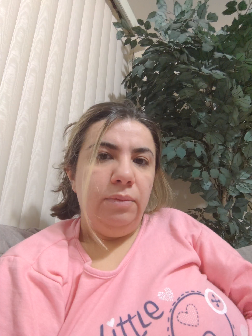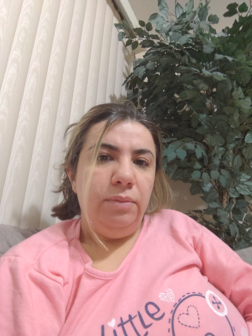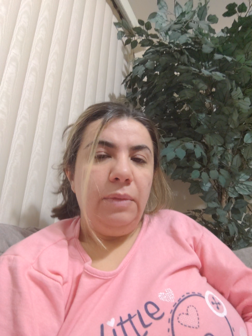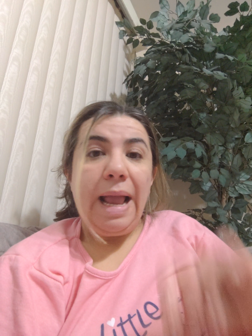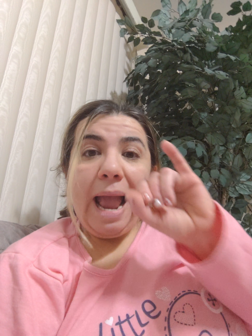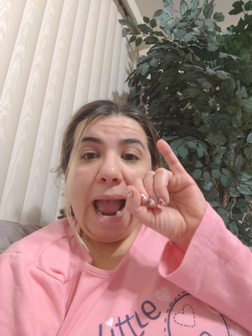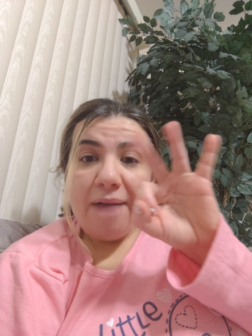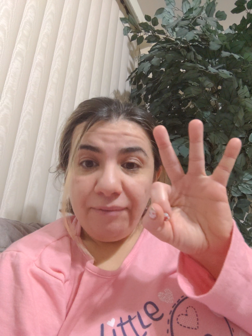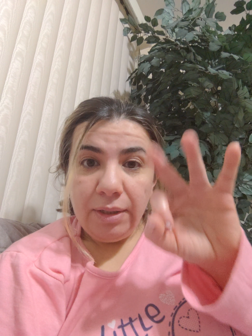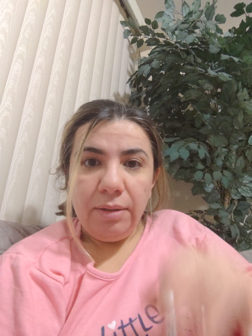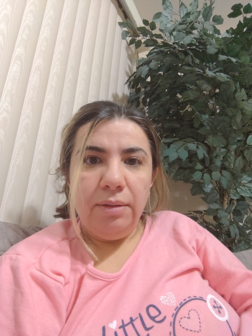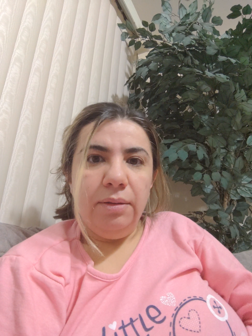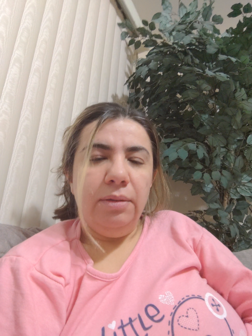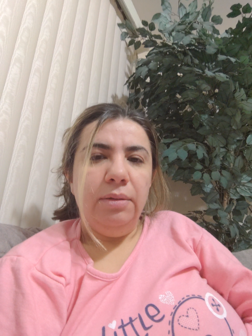if